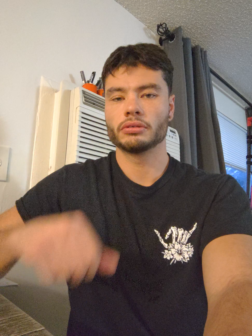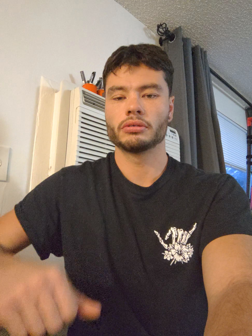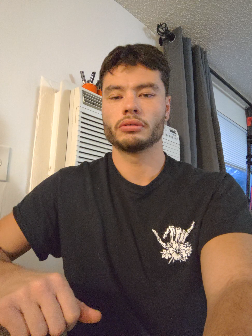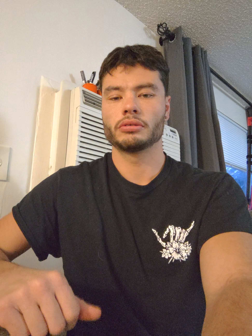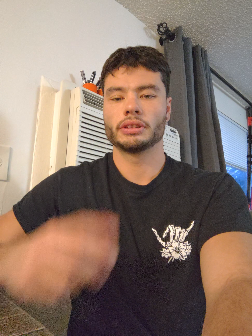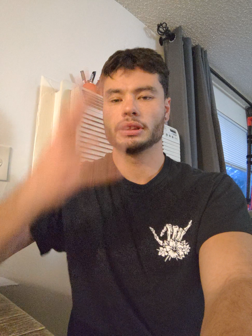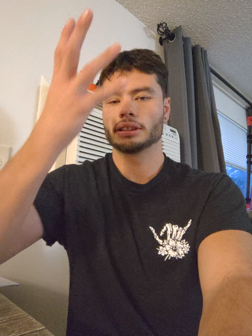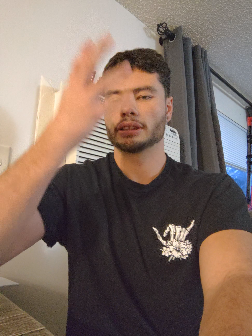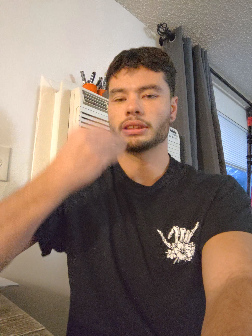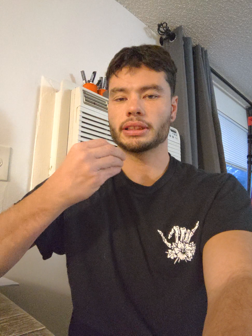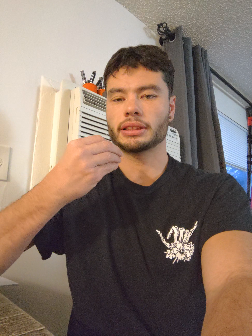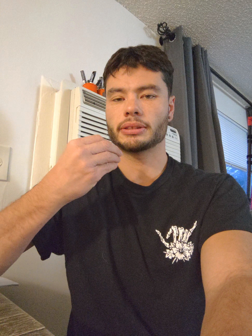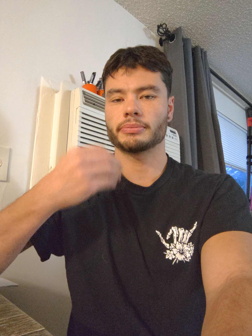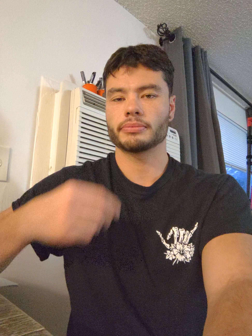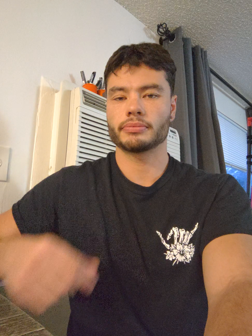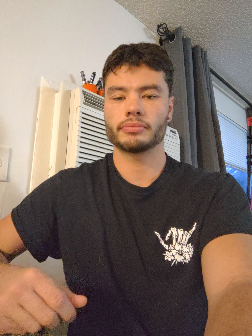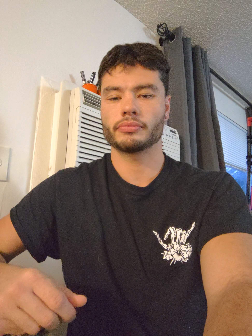sleep